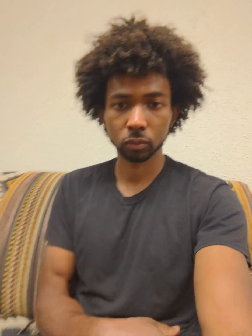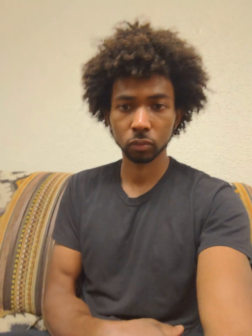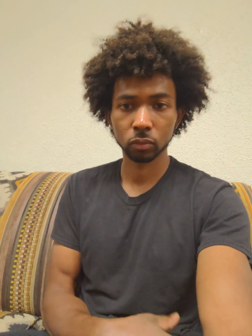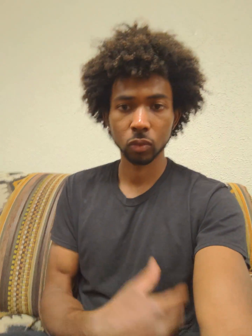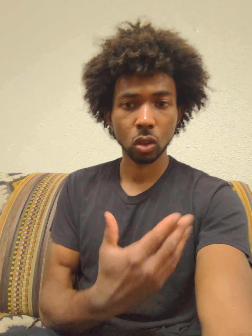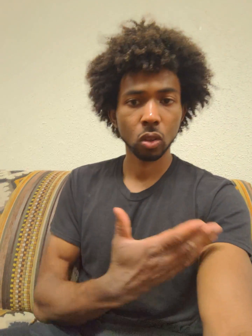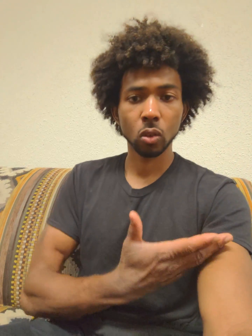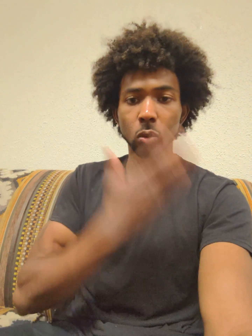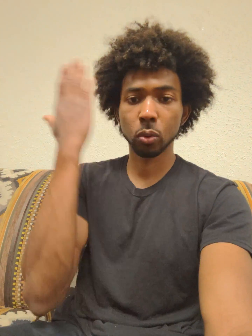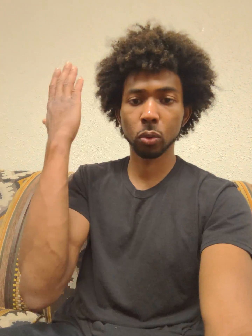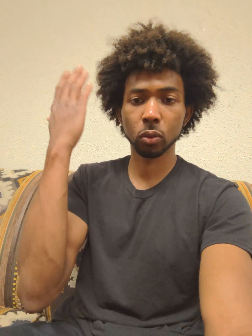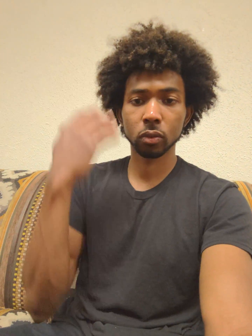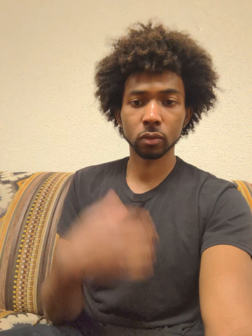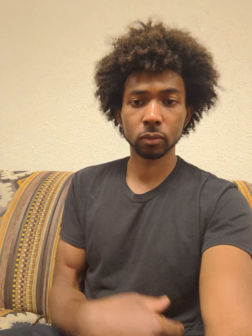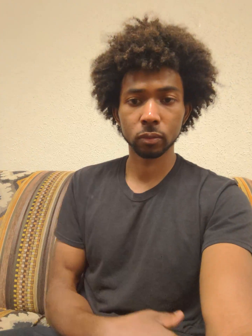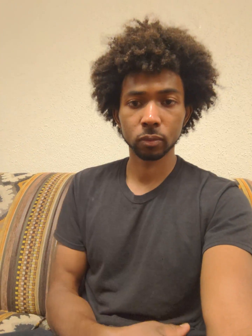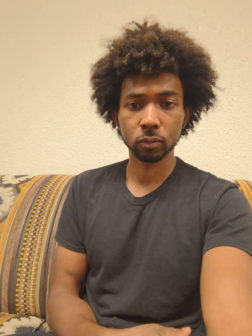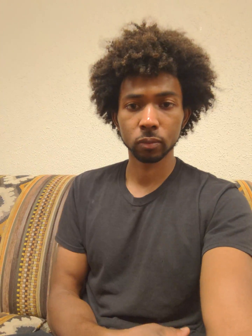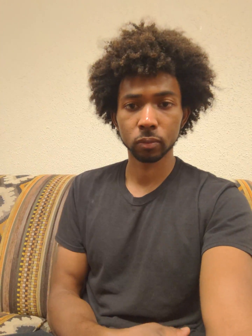all gone